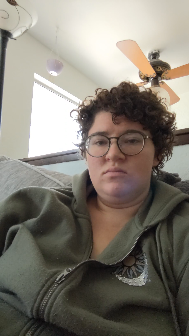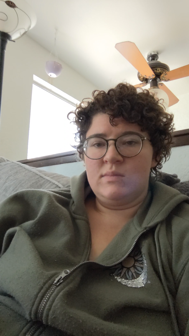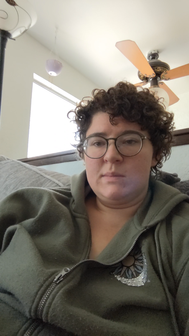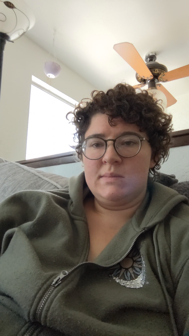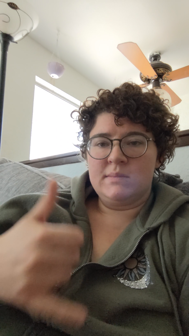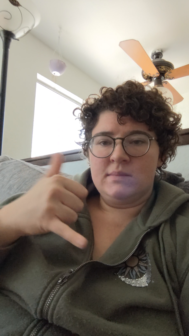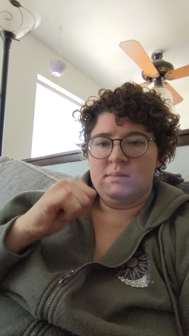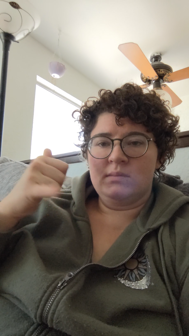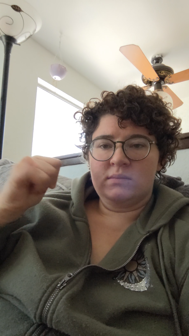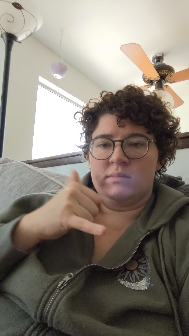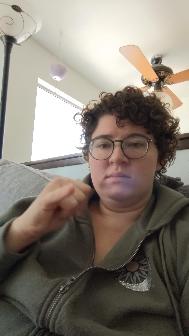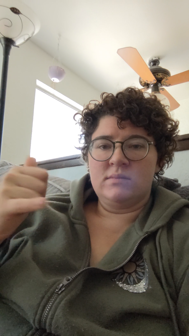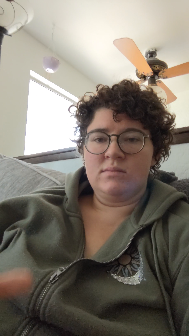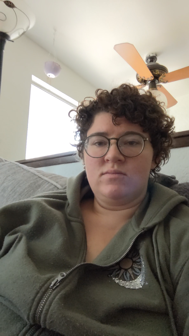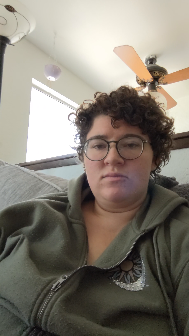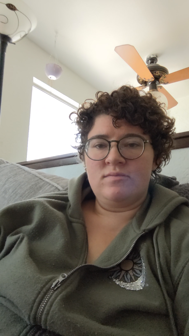play